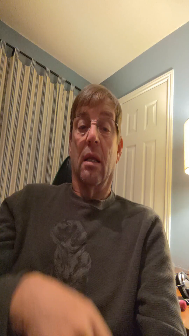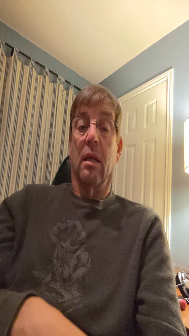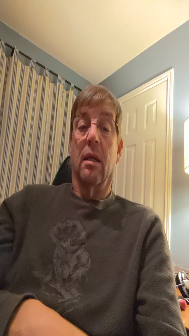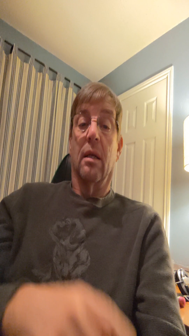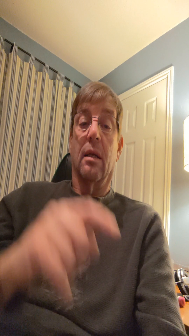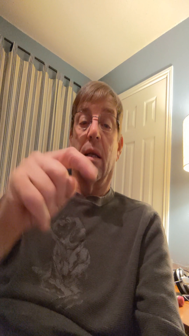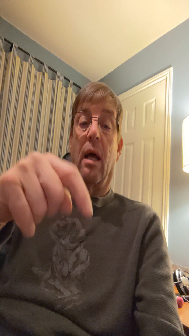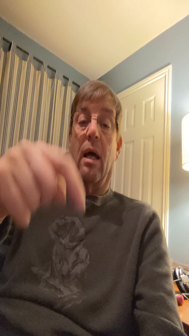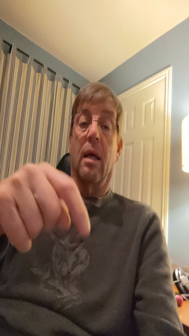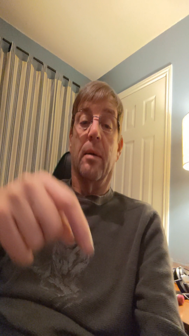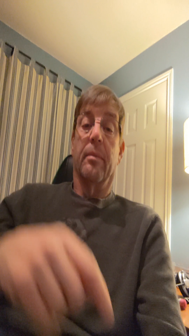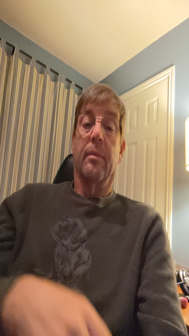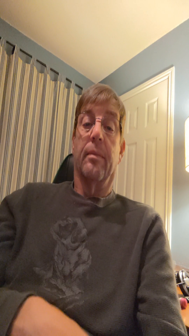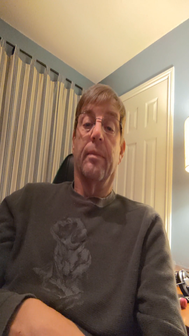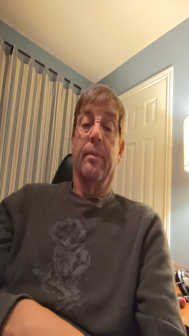time